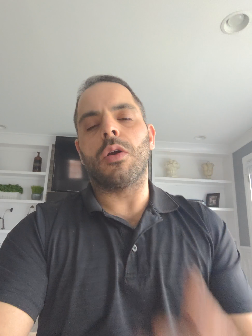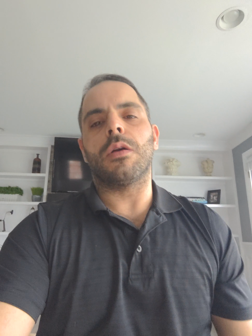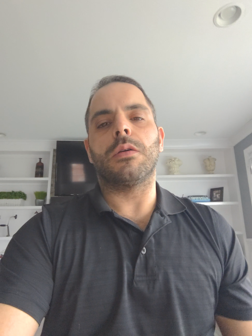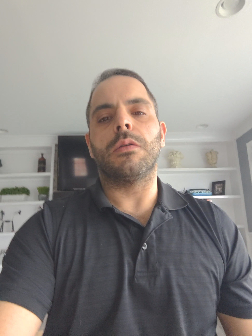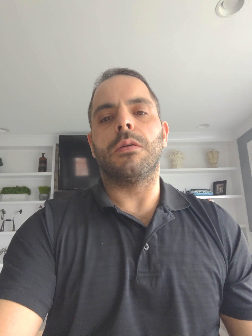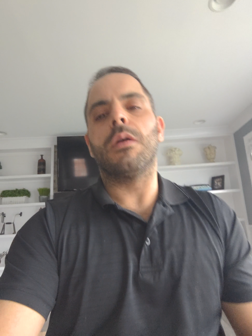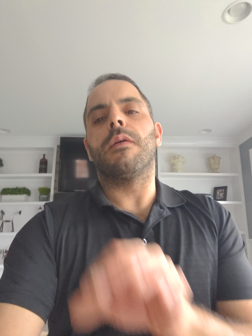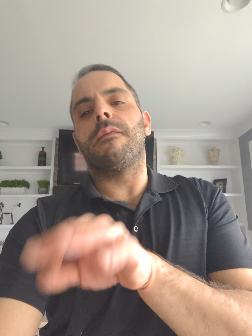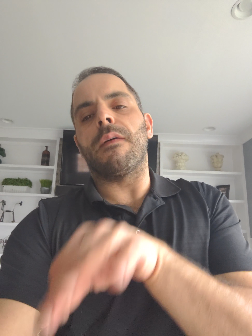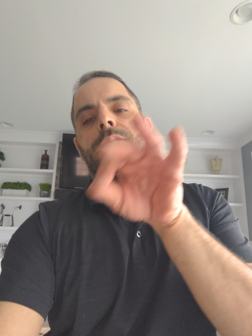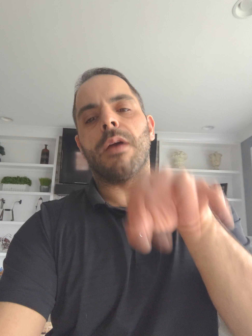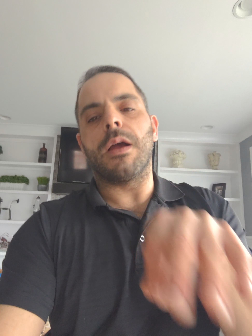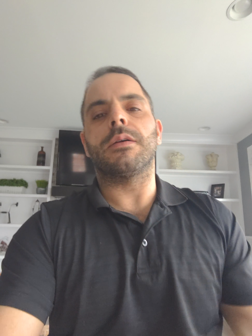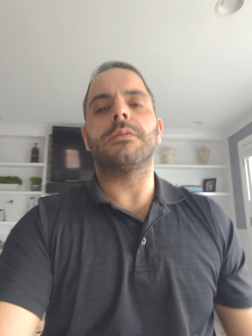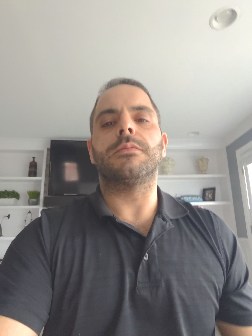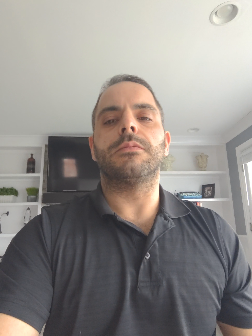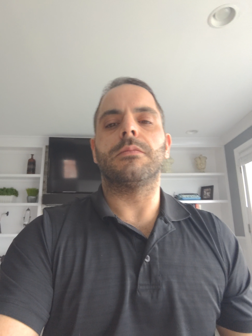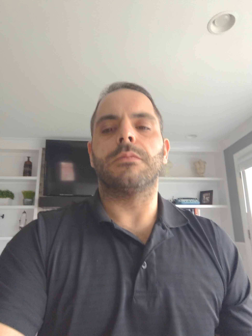french fries